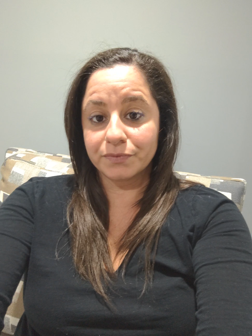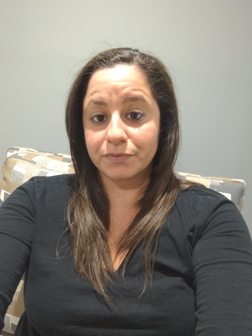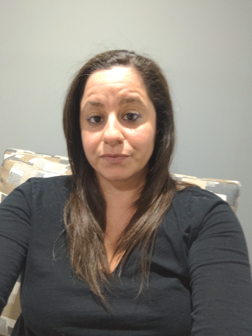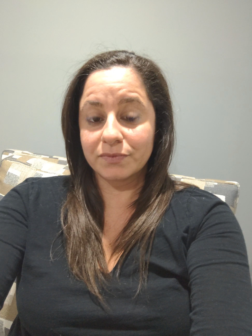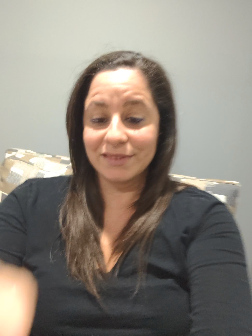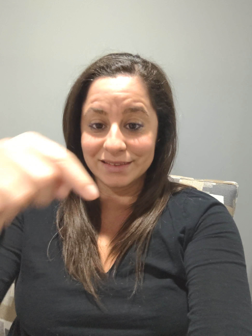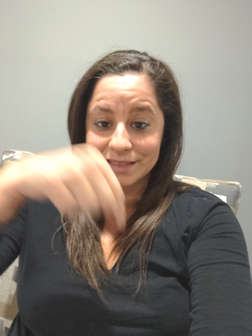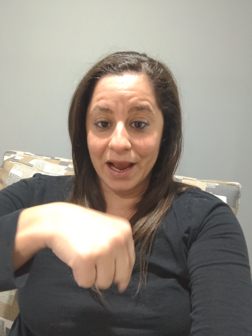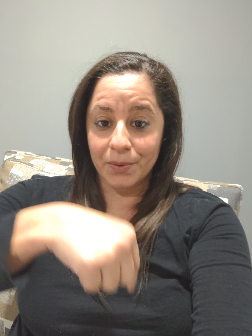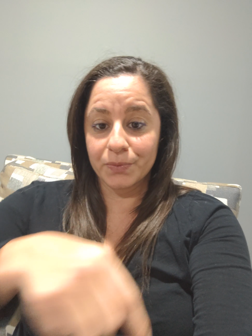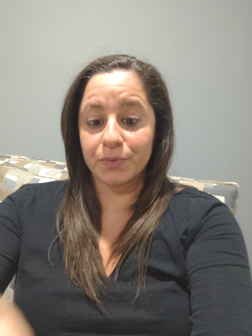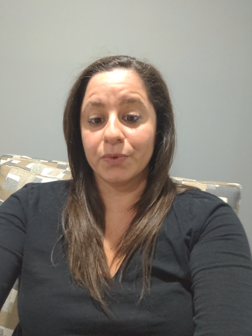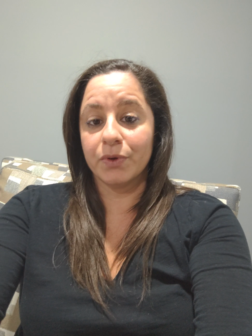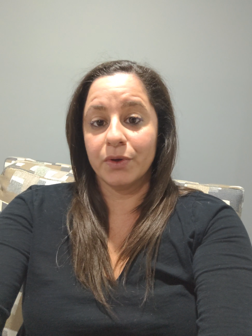down